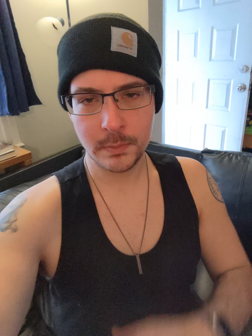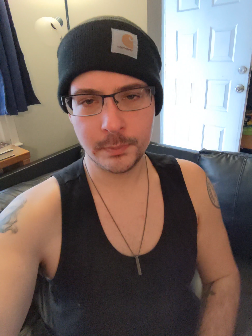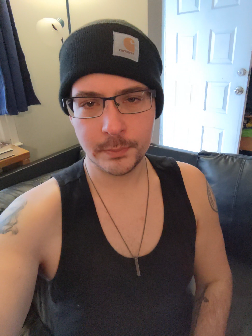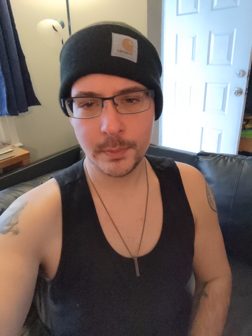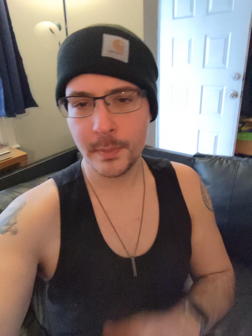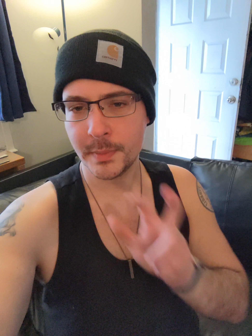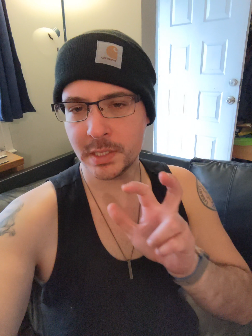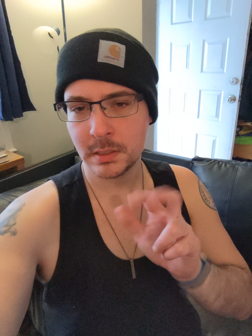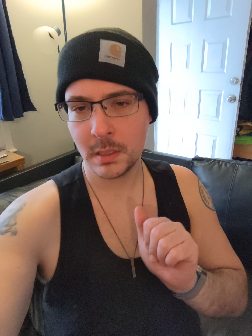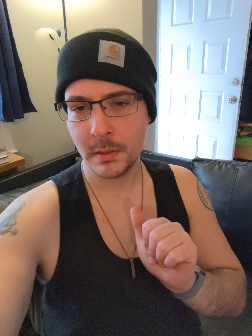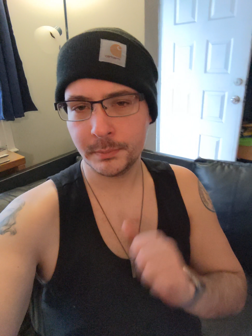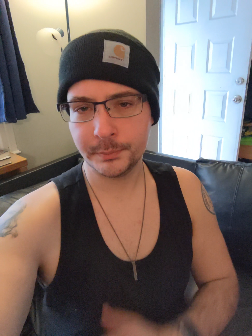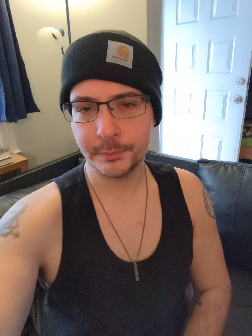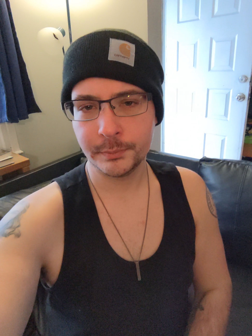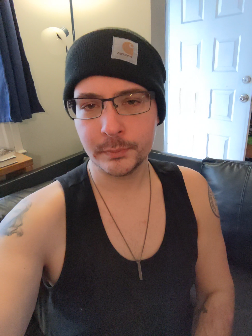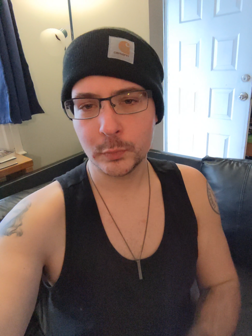pizza